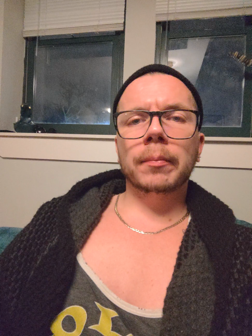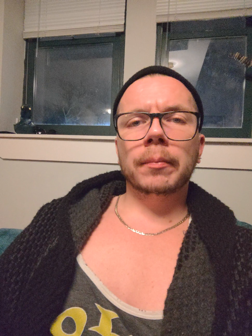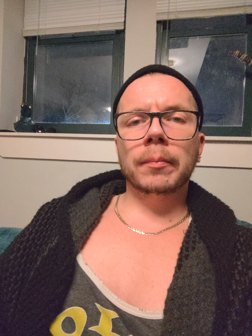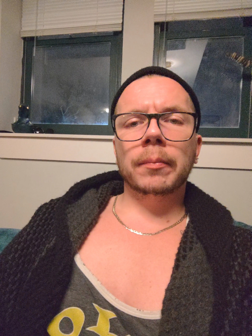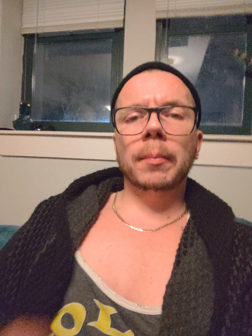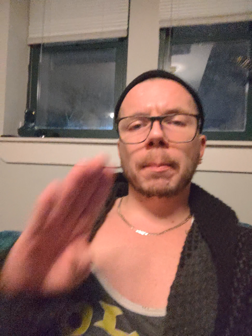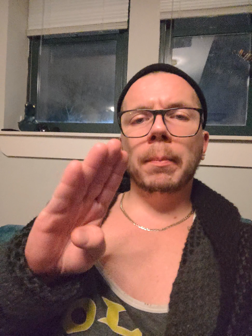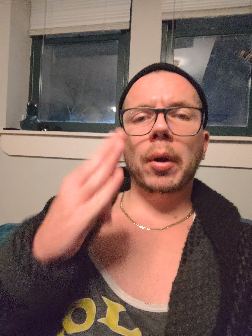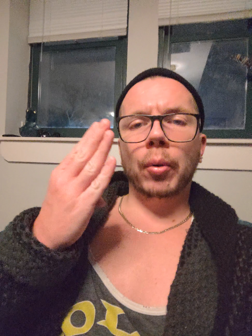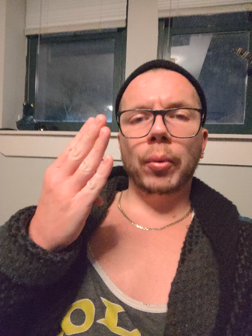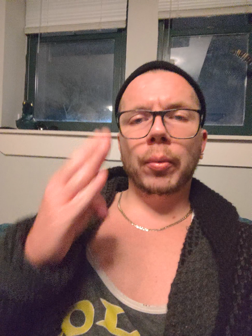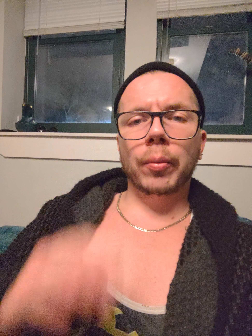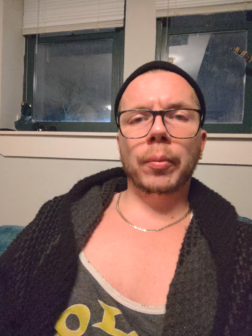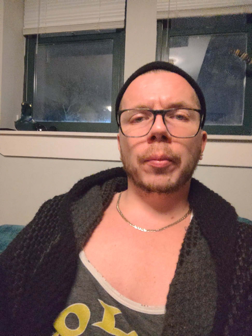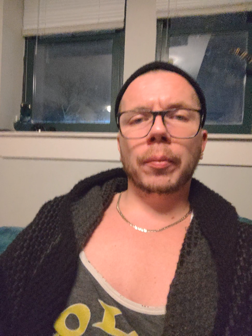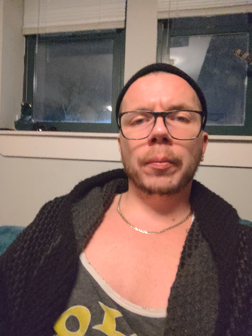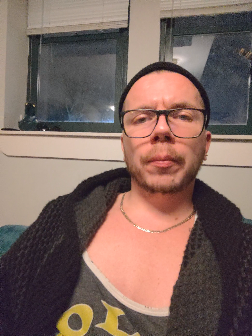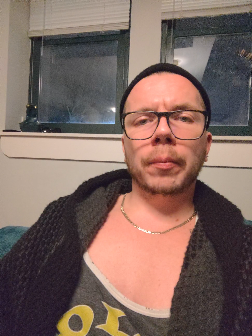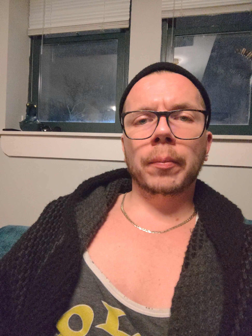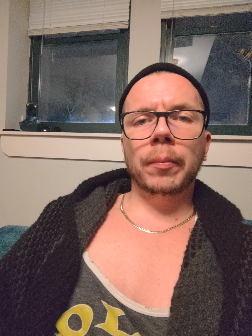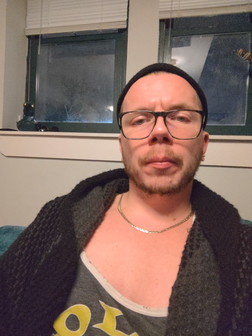blue